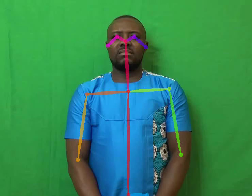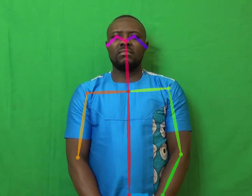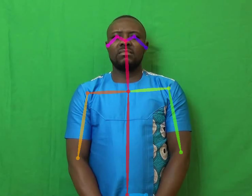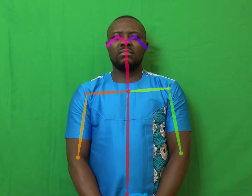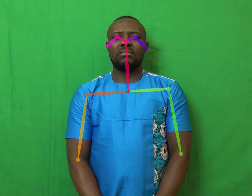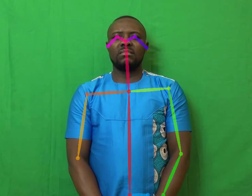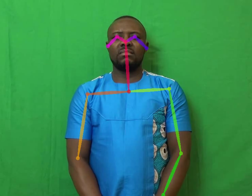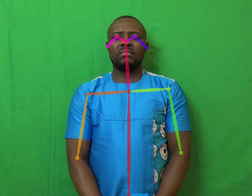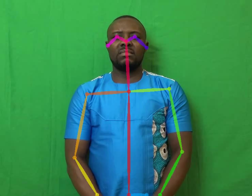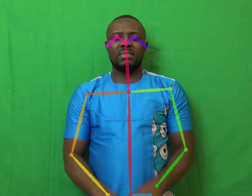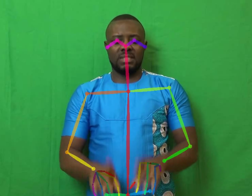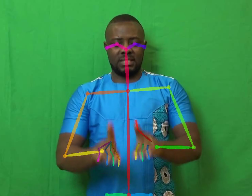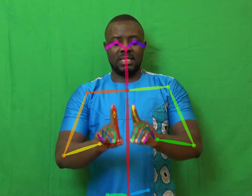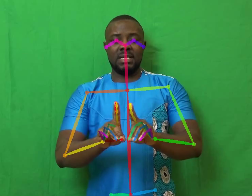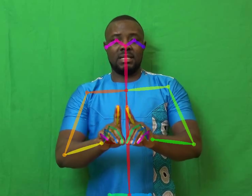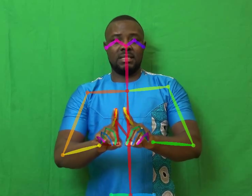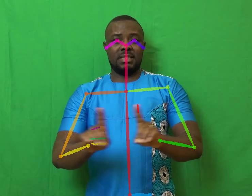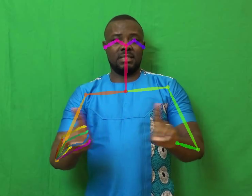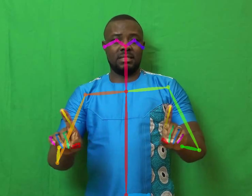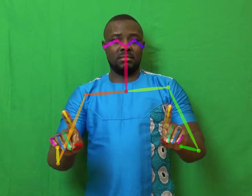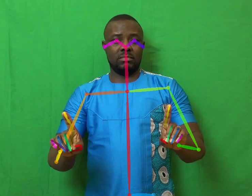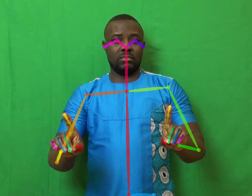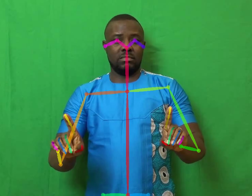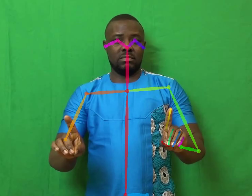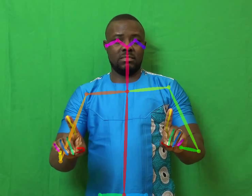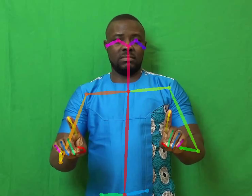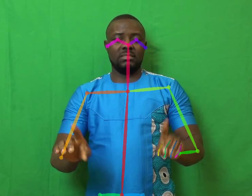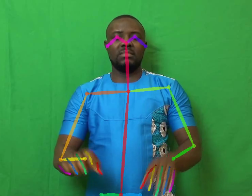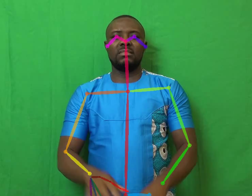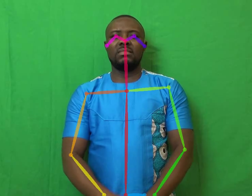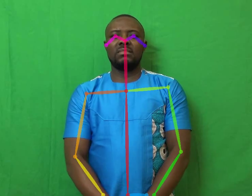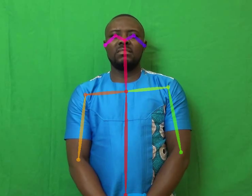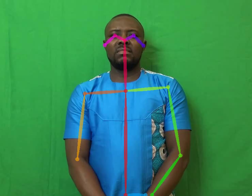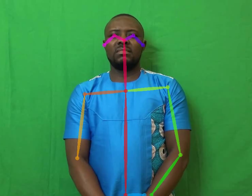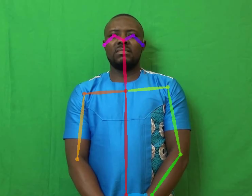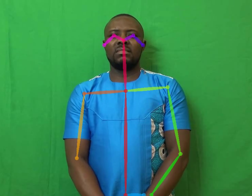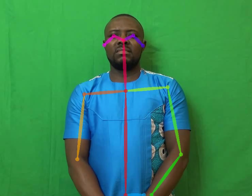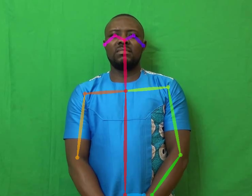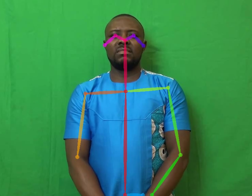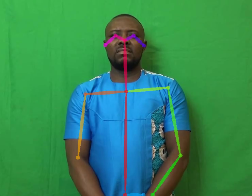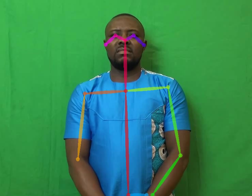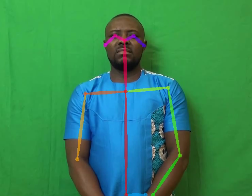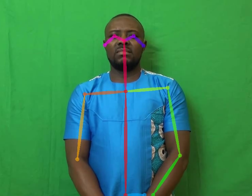diploma